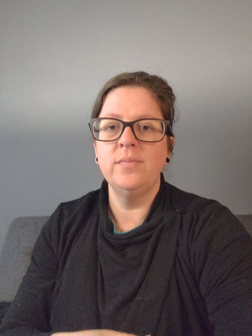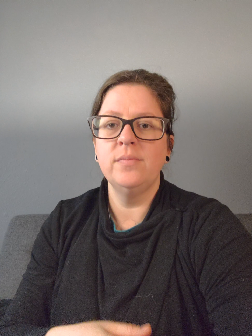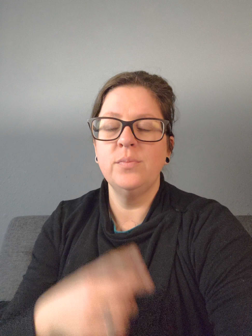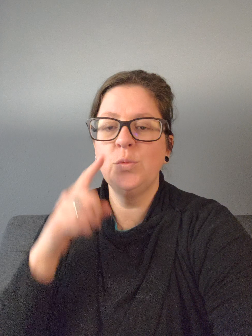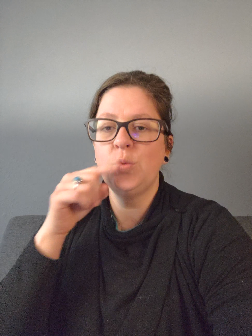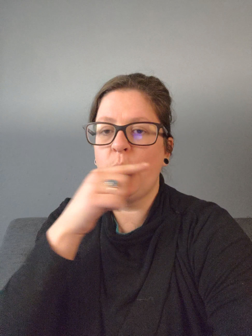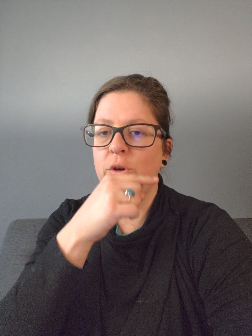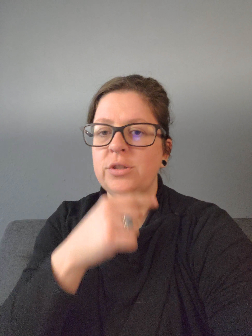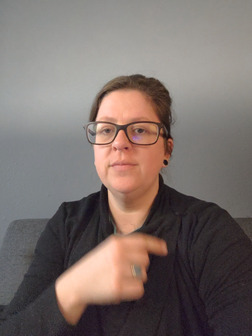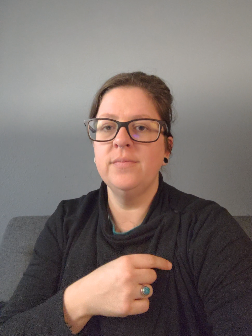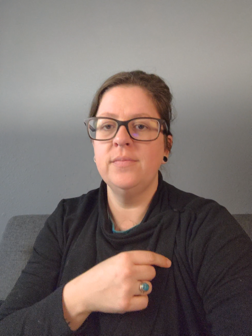toothbrush